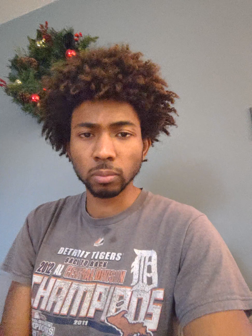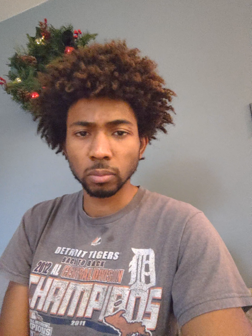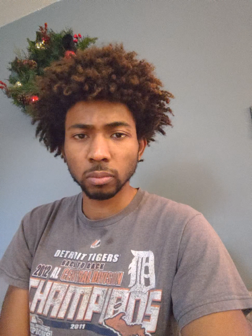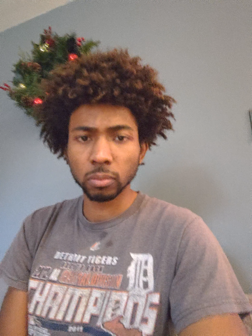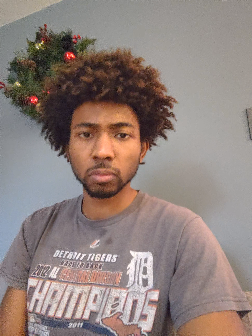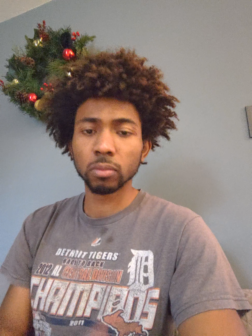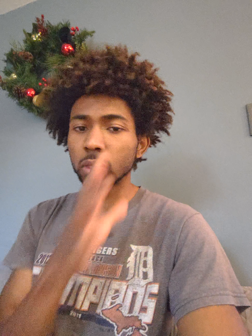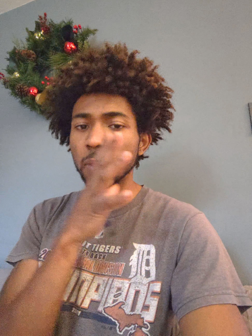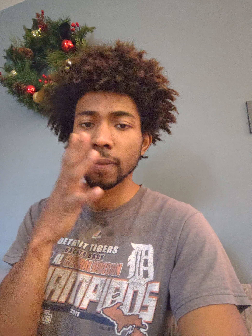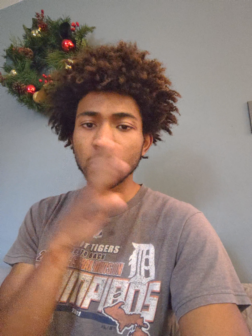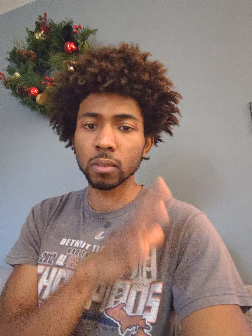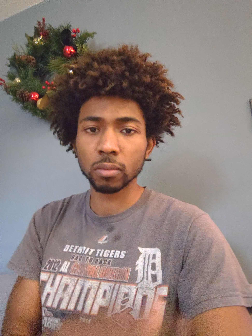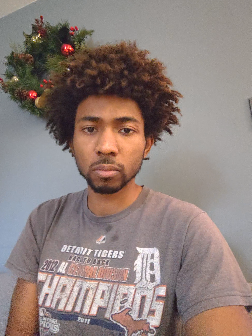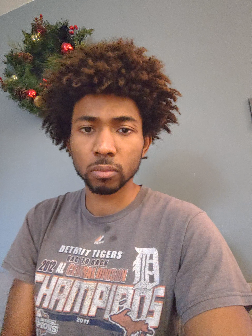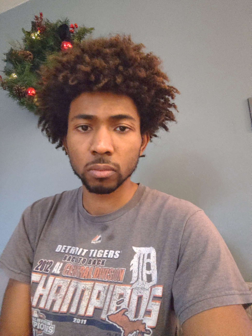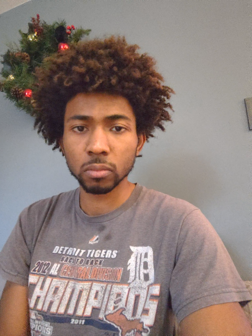farm